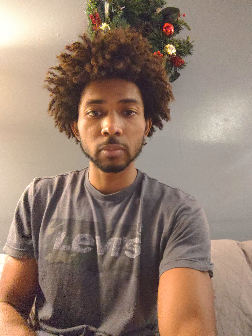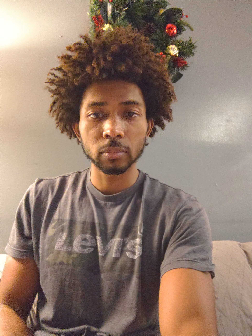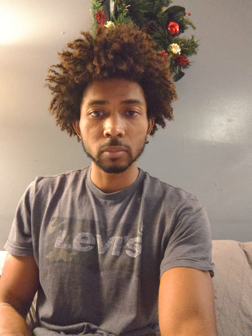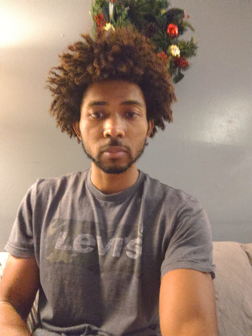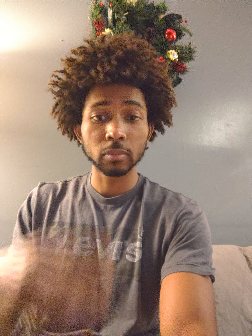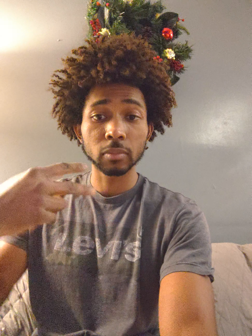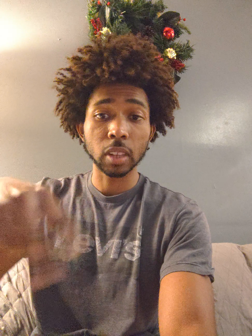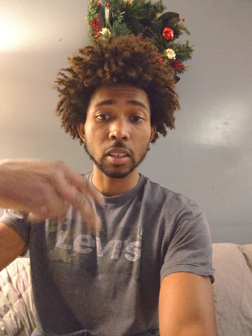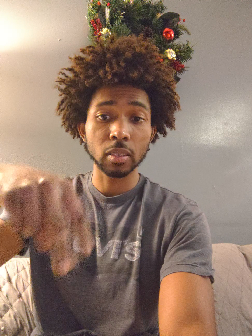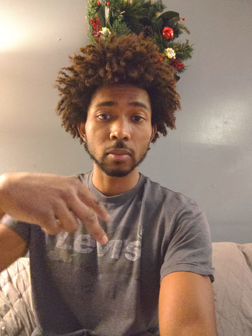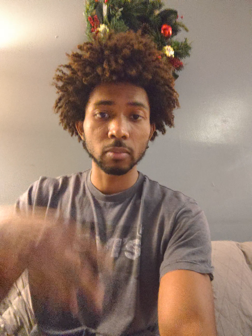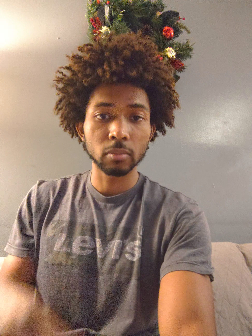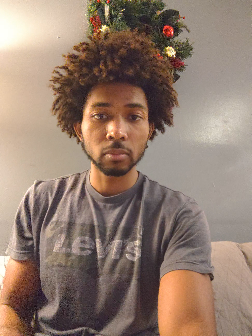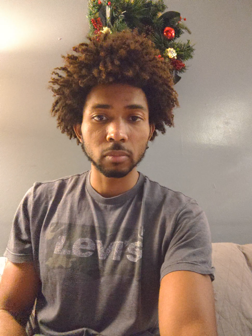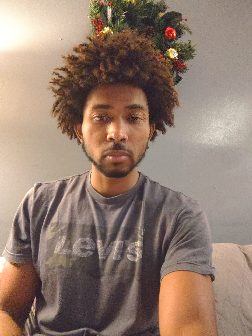dance